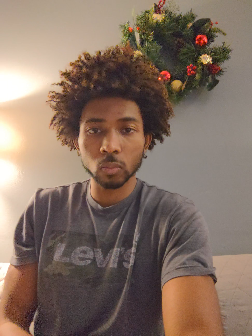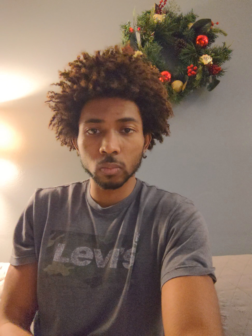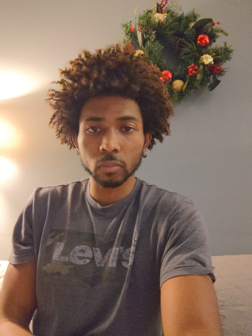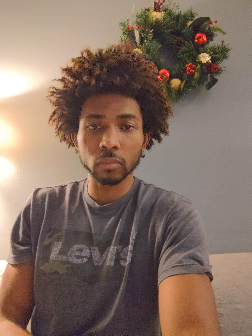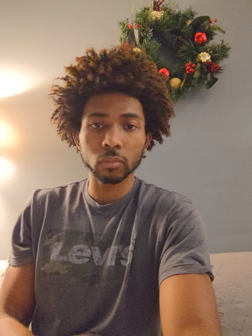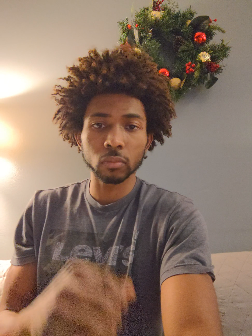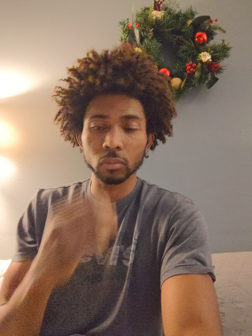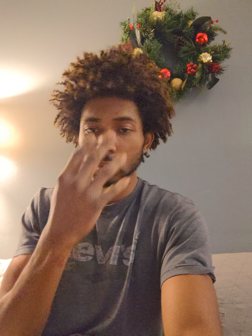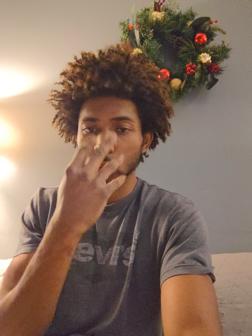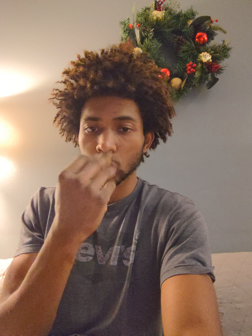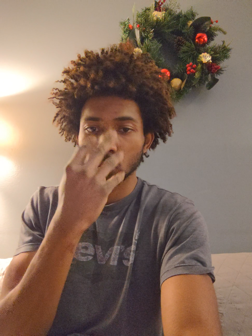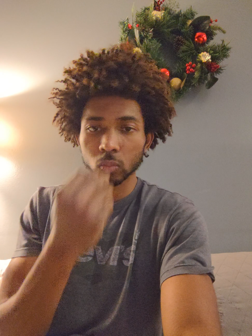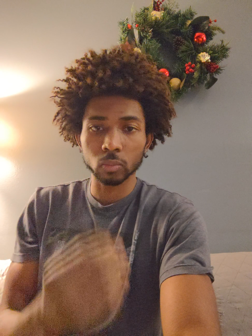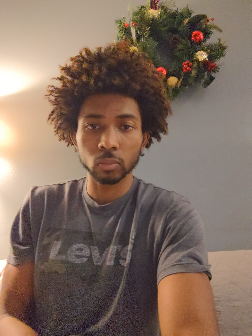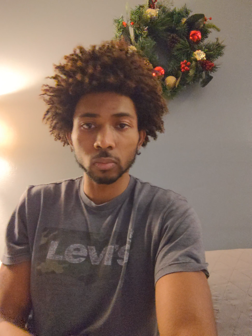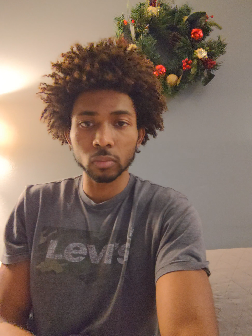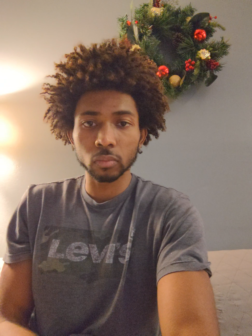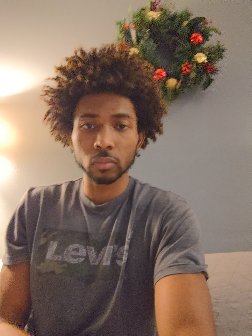wolf